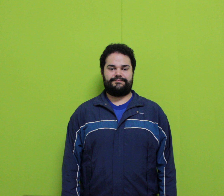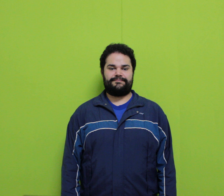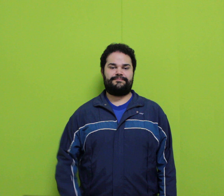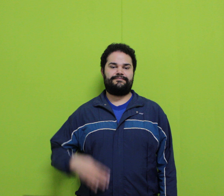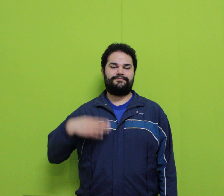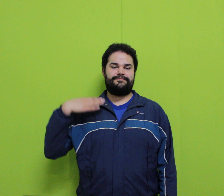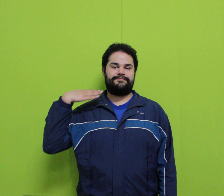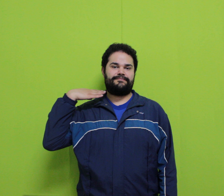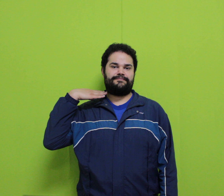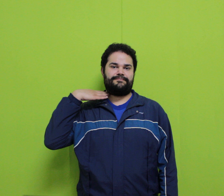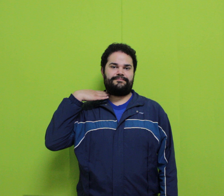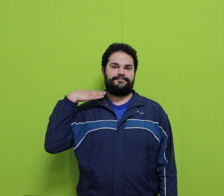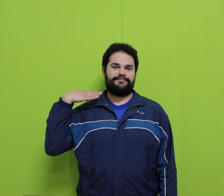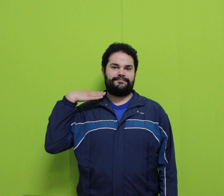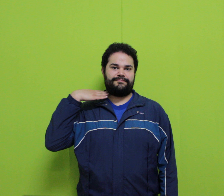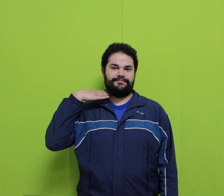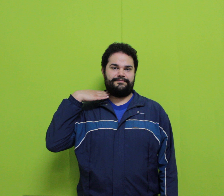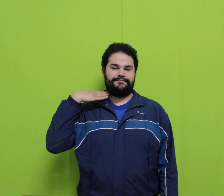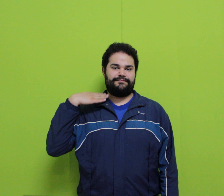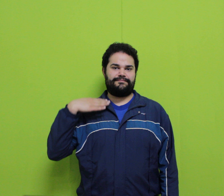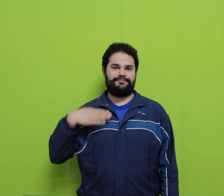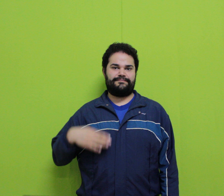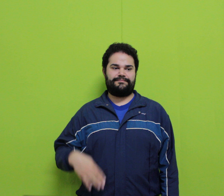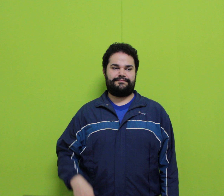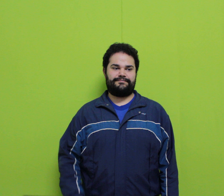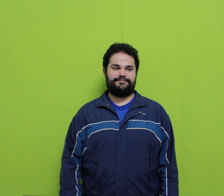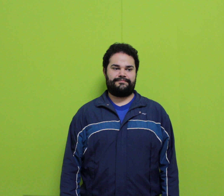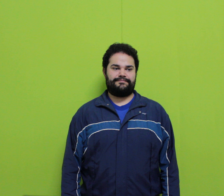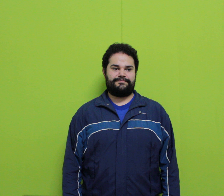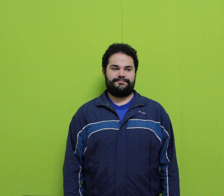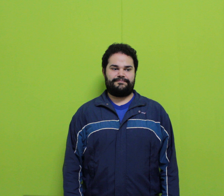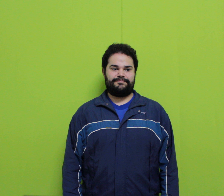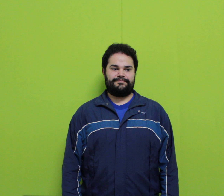banco